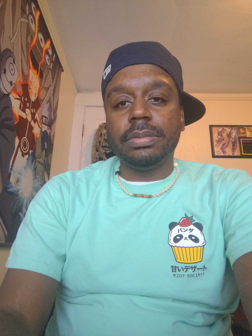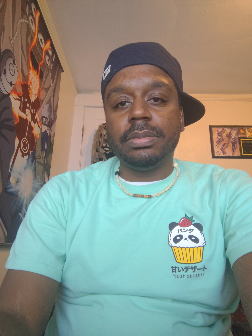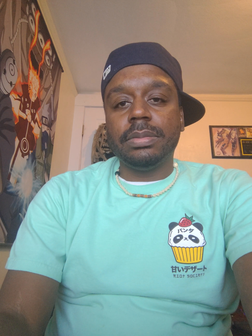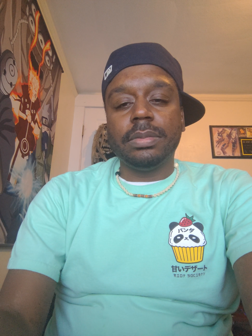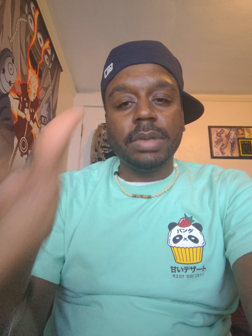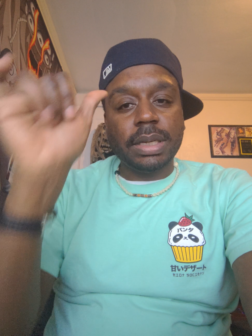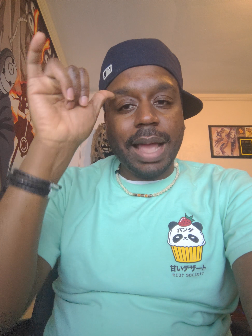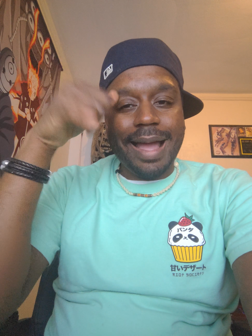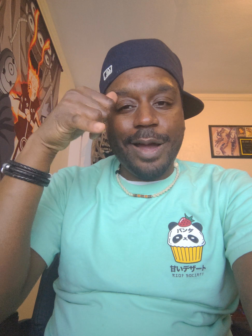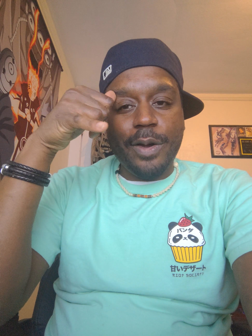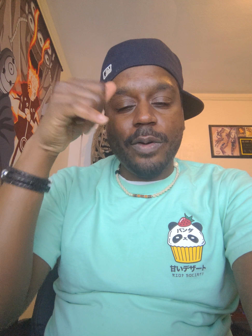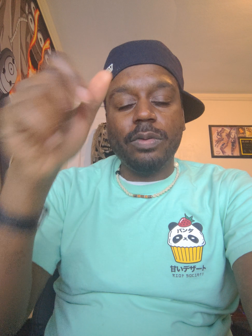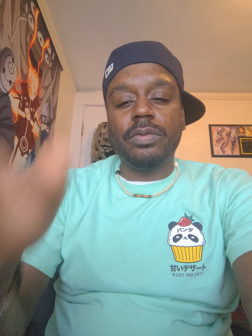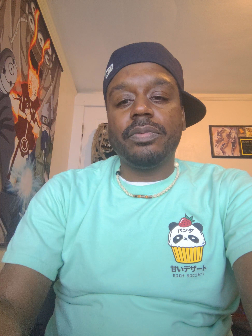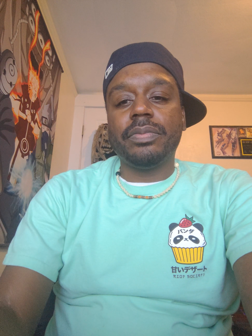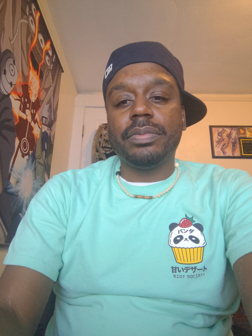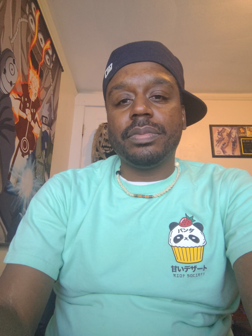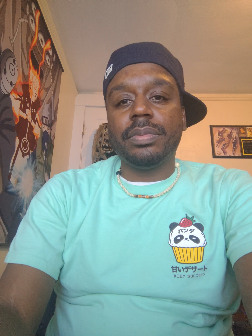cow